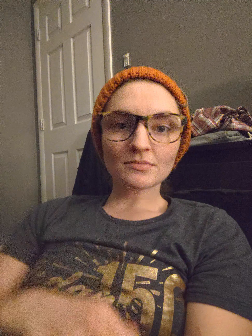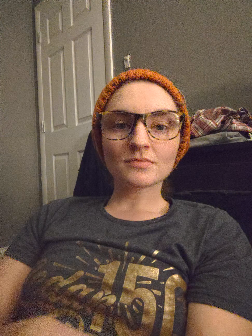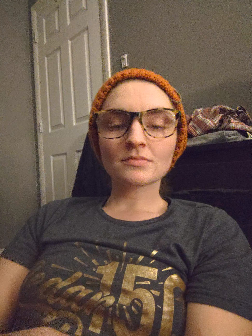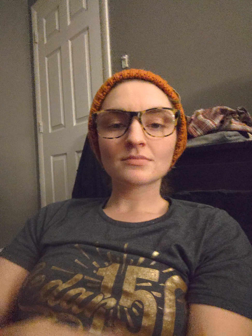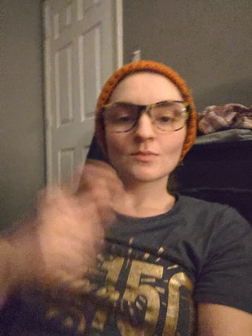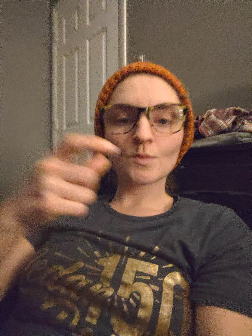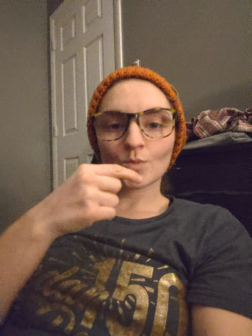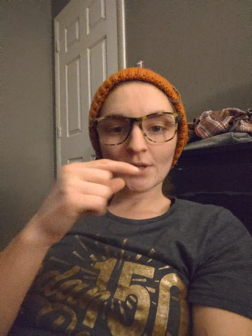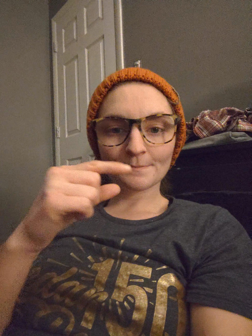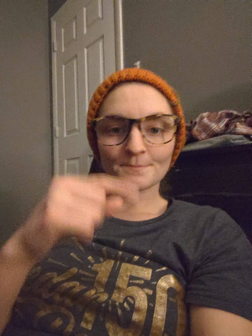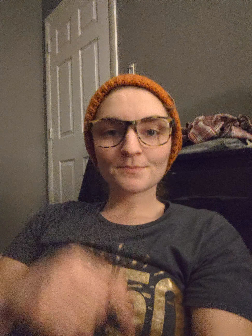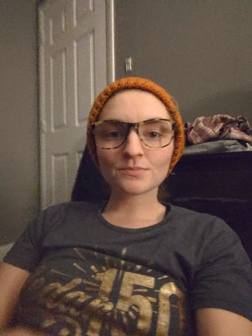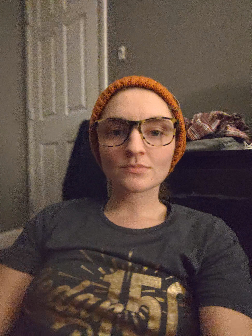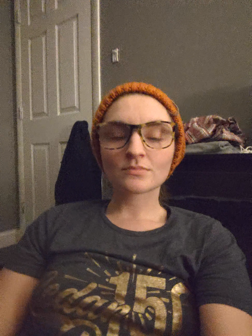green